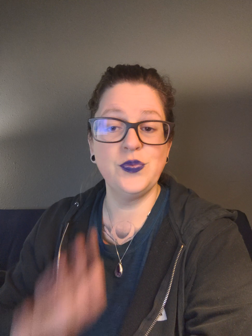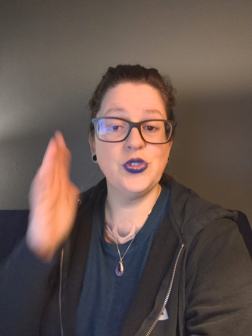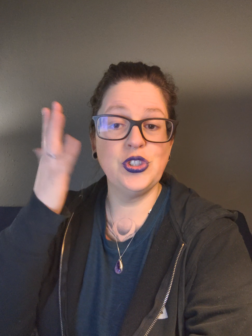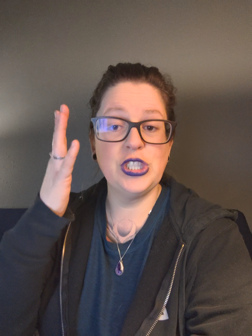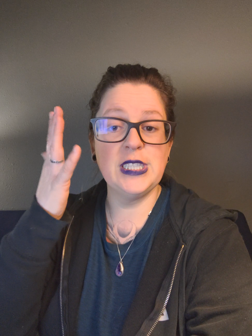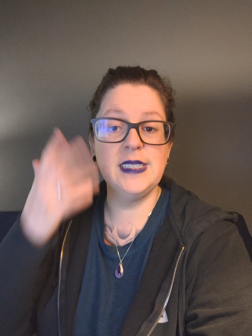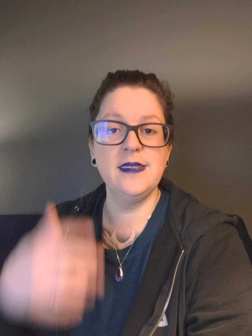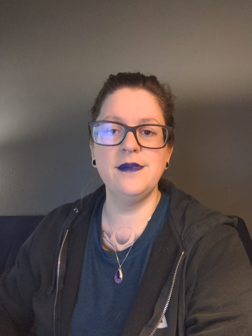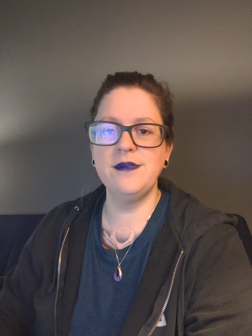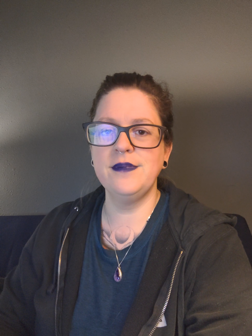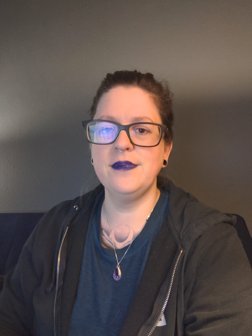tree